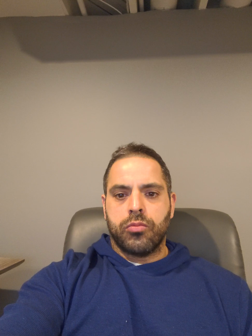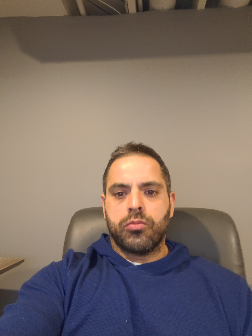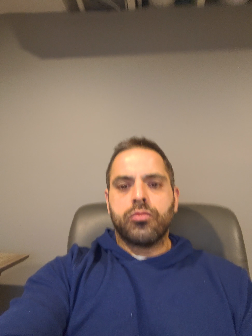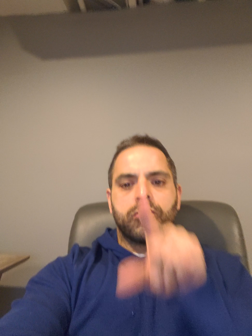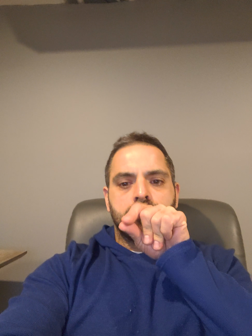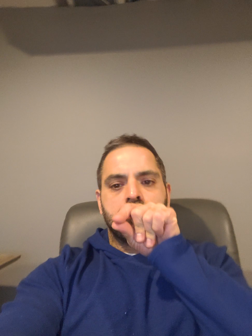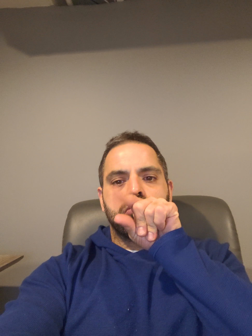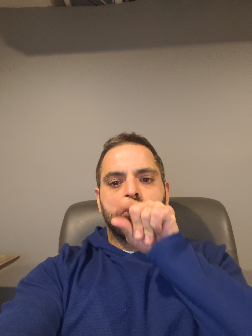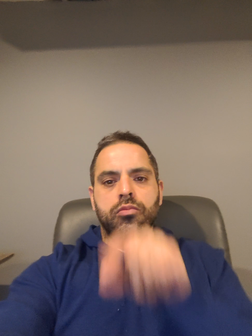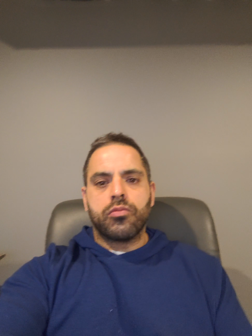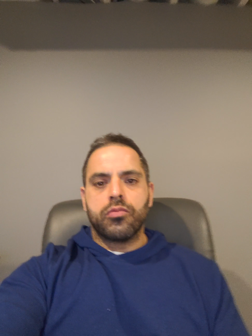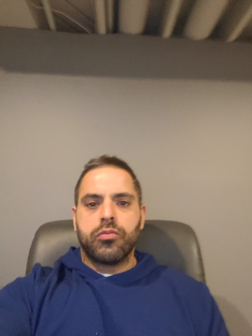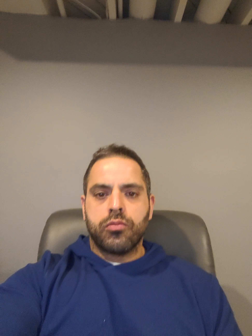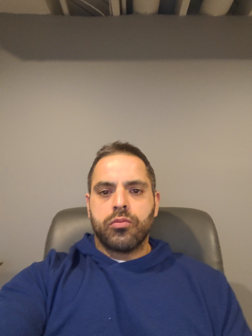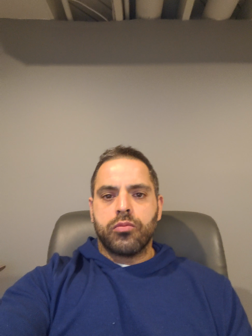goose